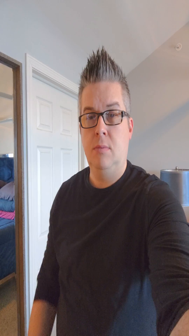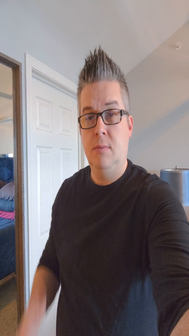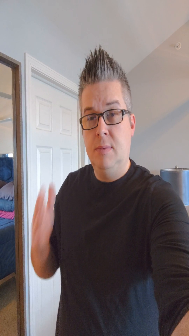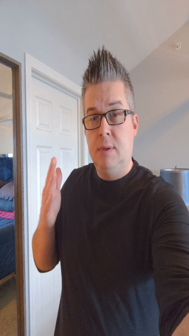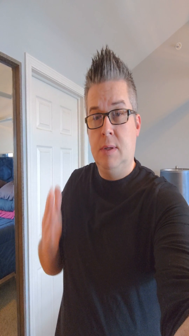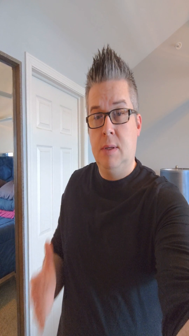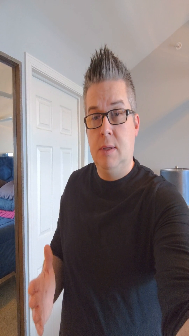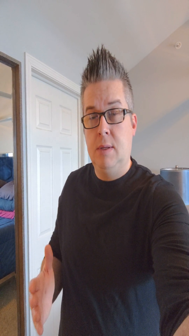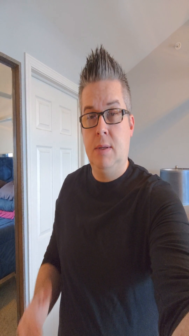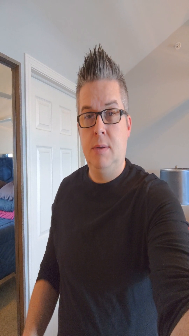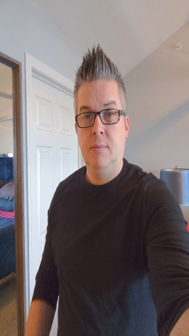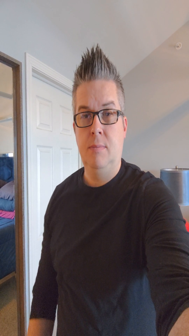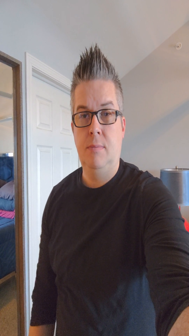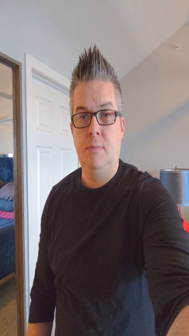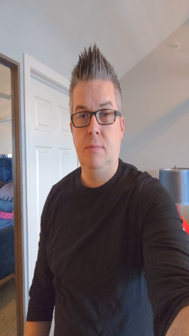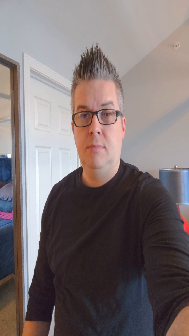beside